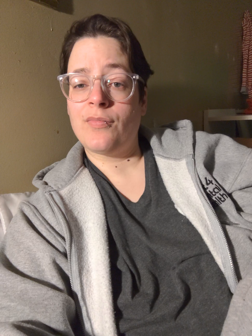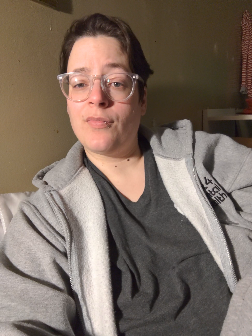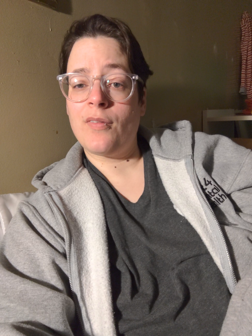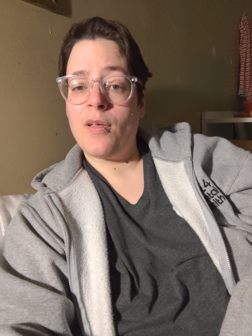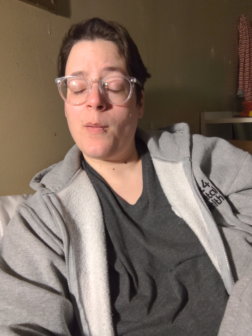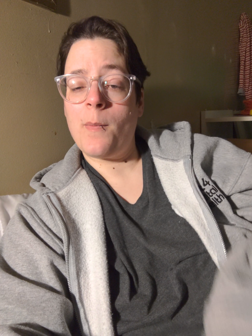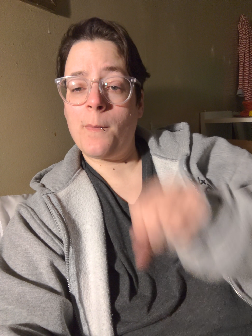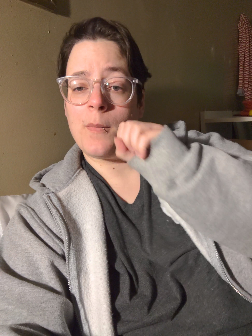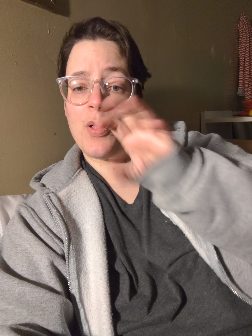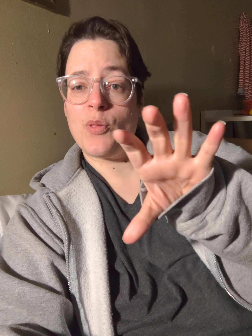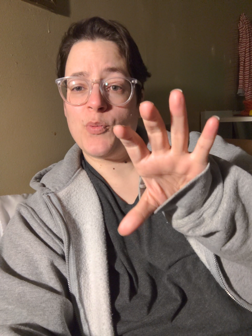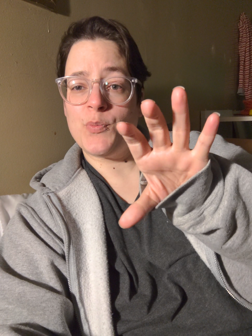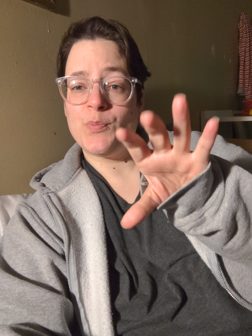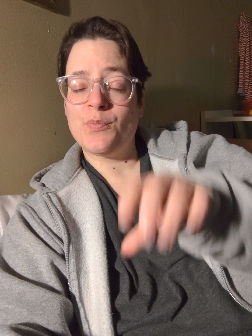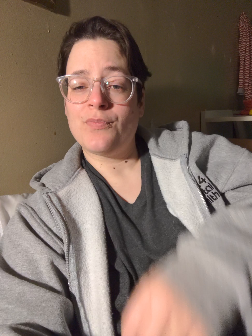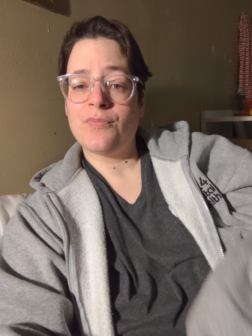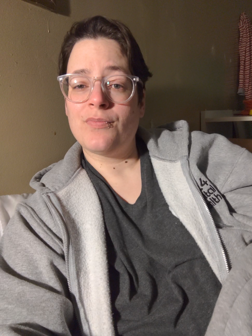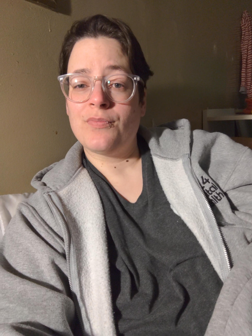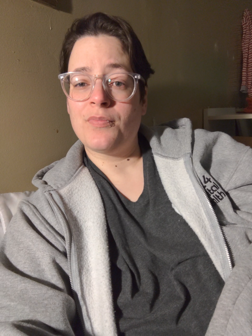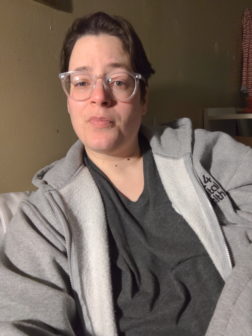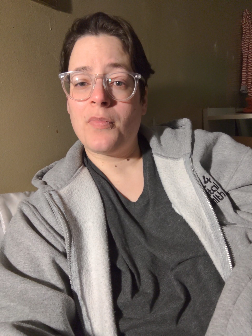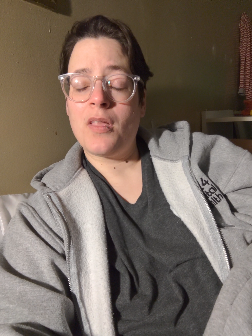blow